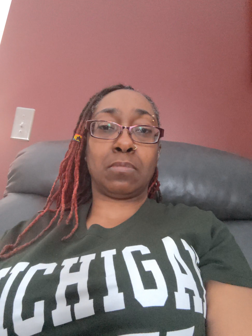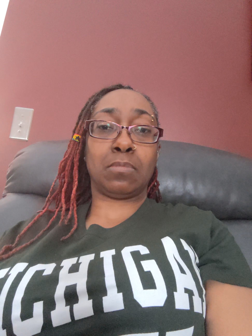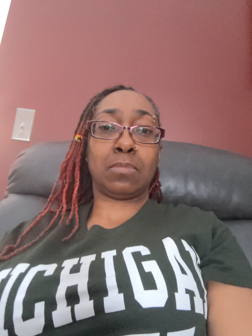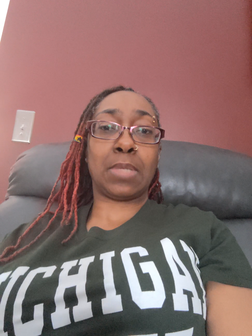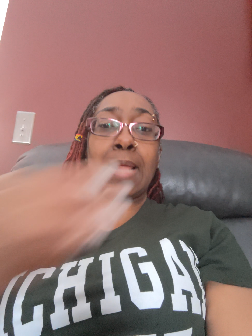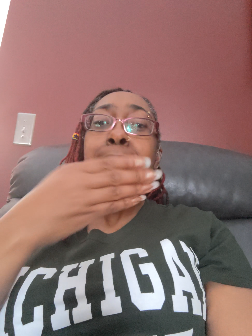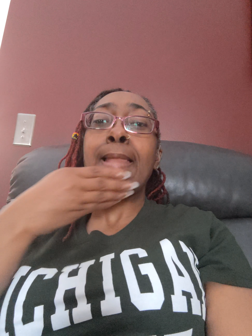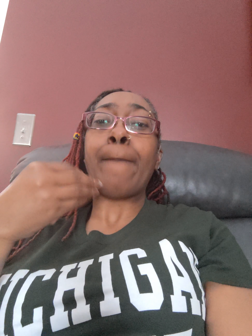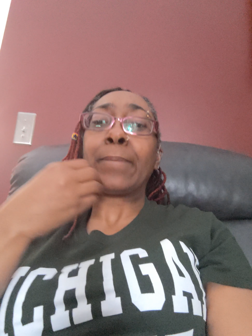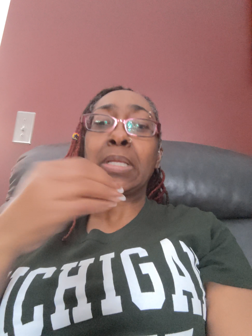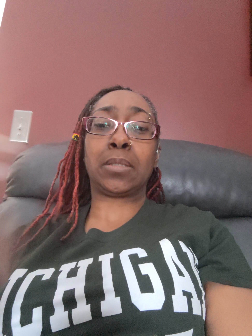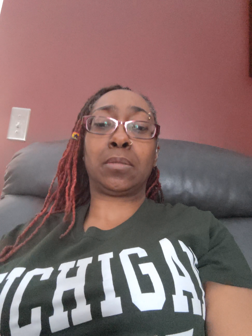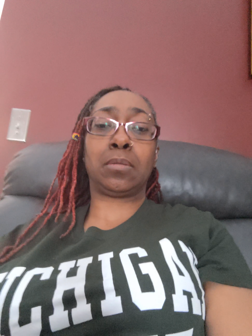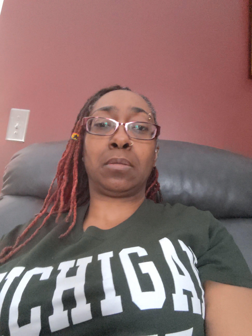napkin